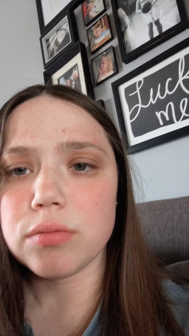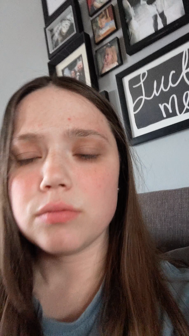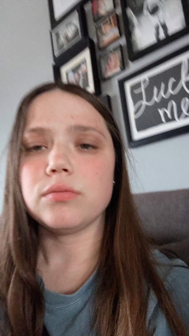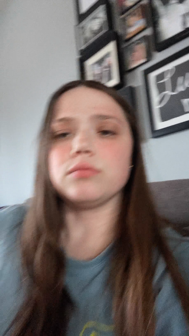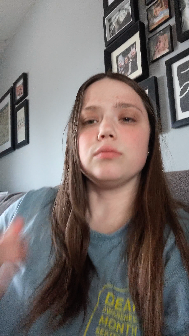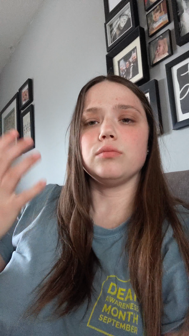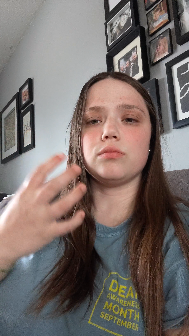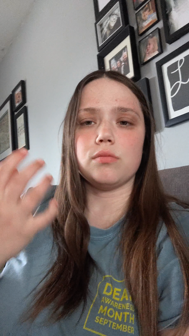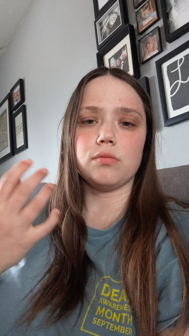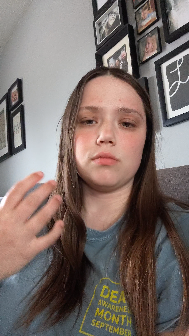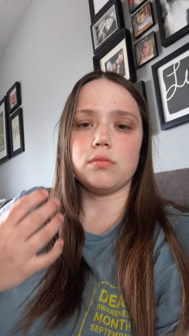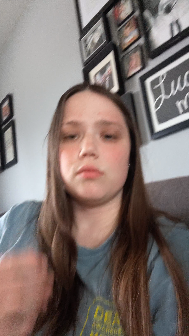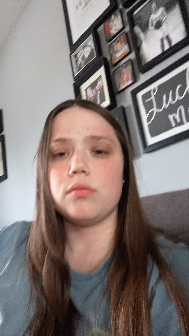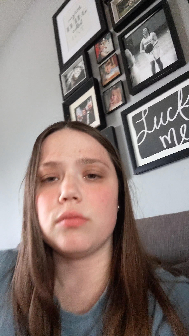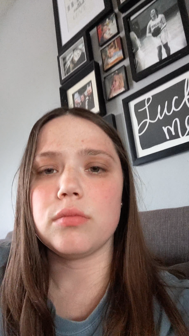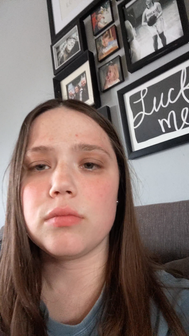shake